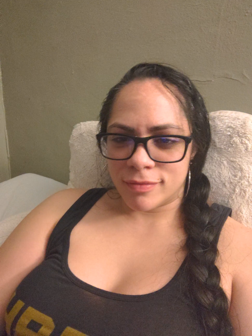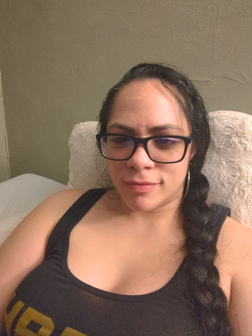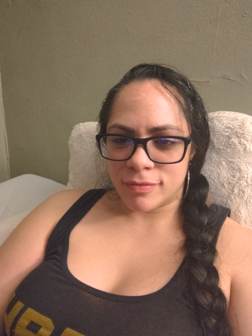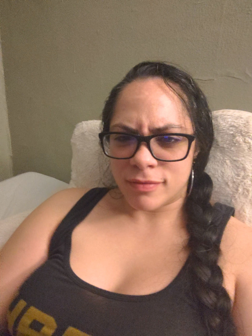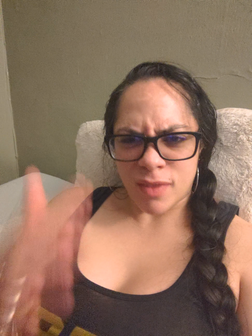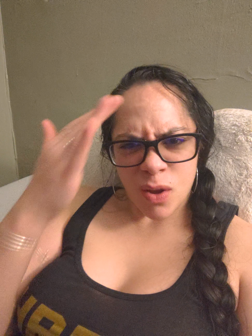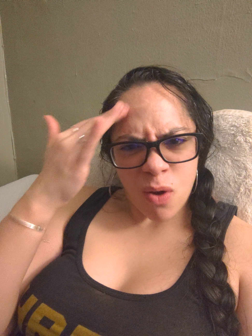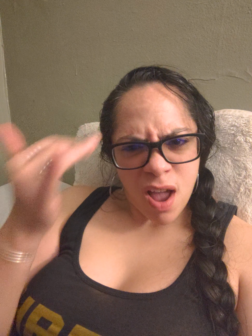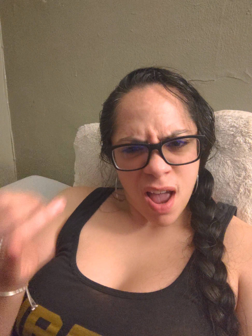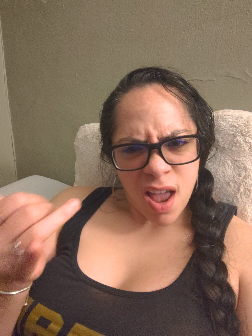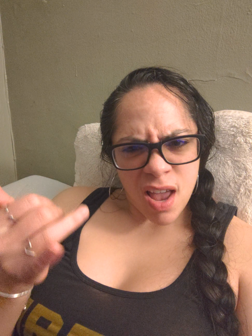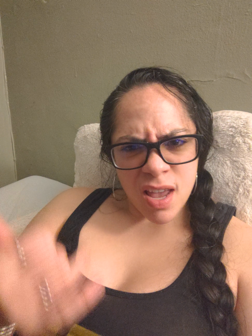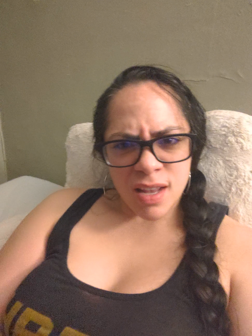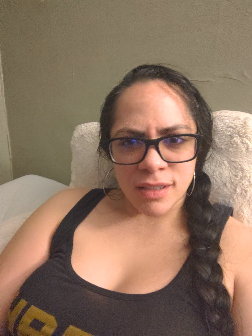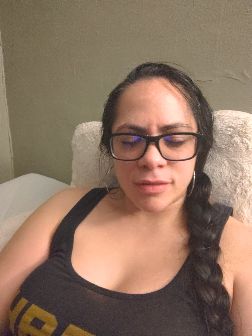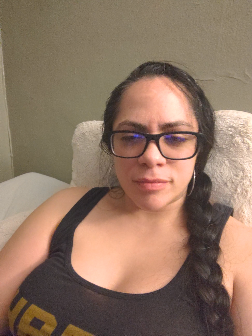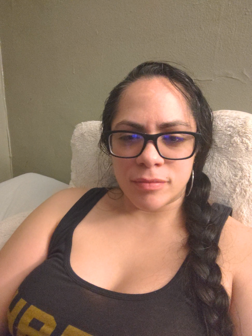why